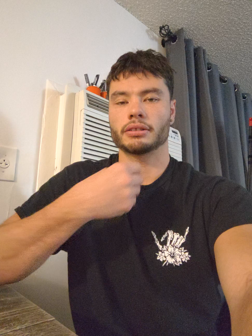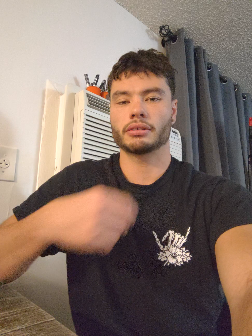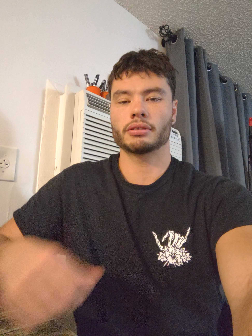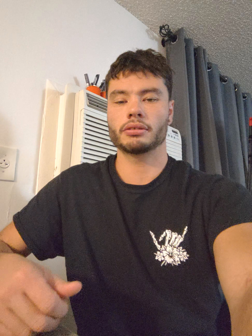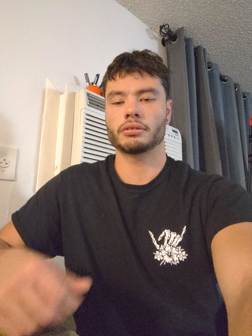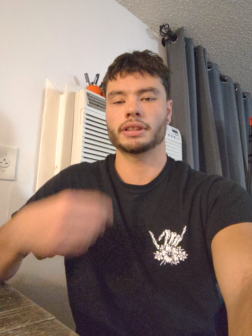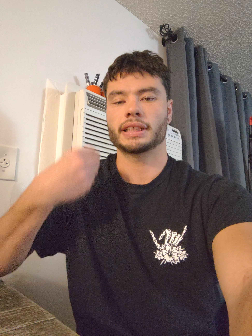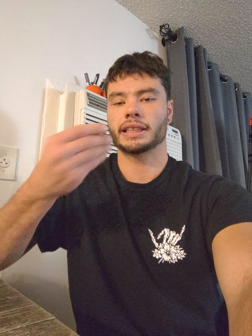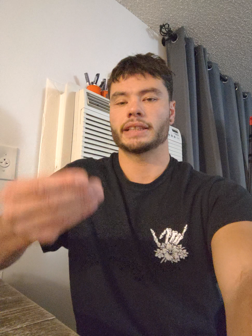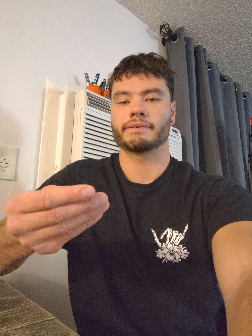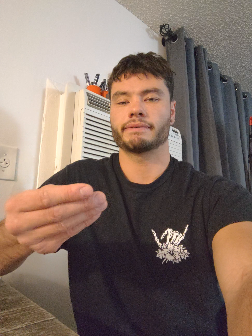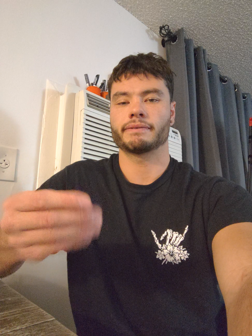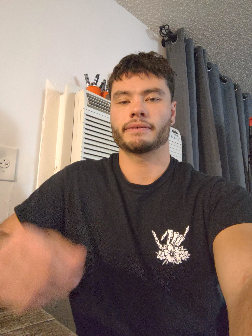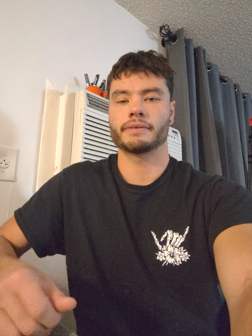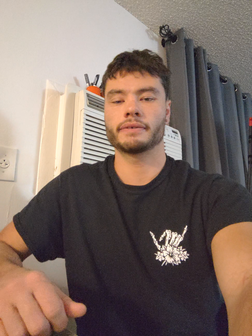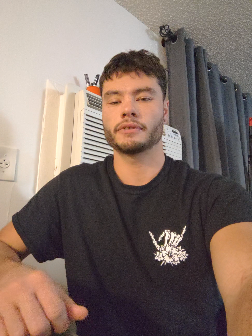give